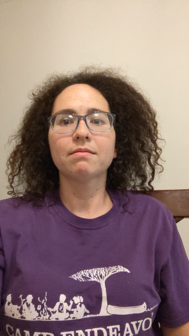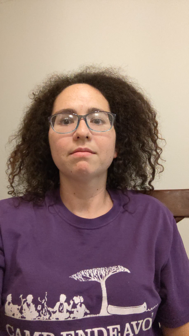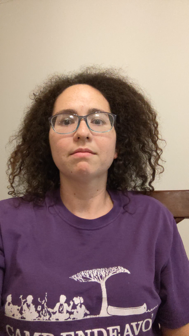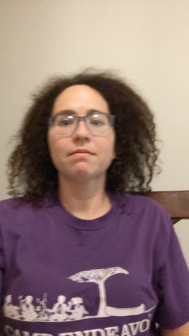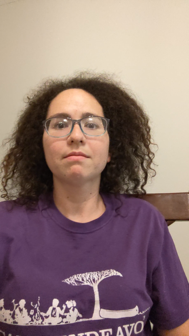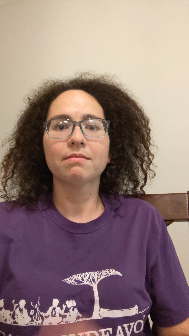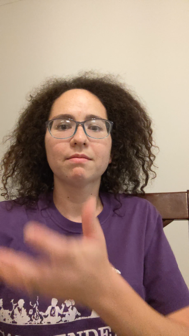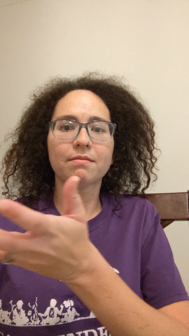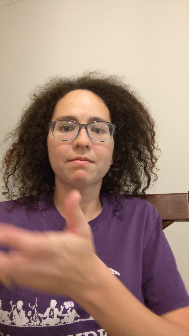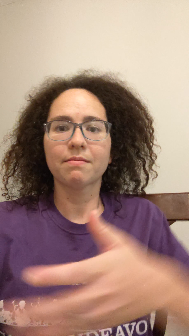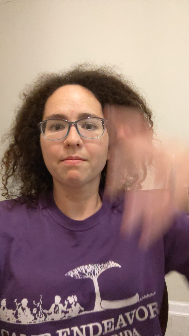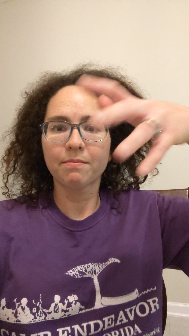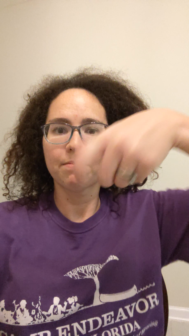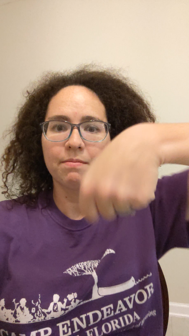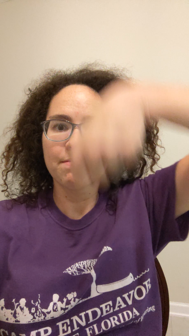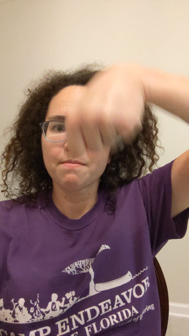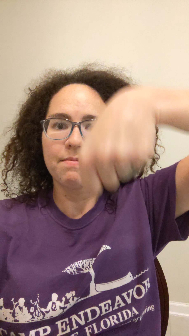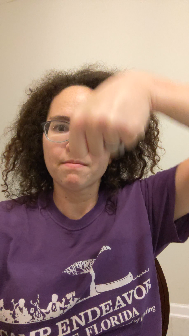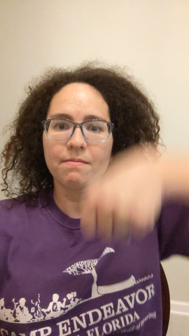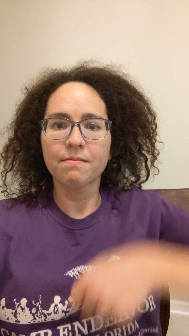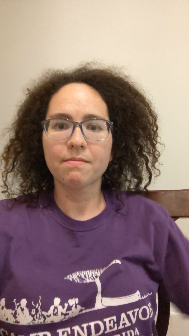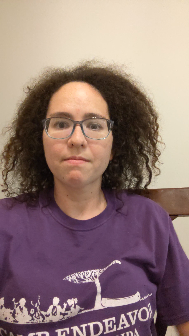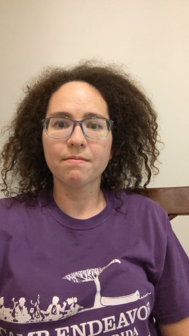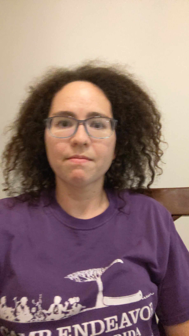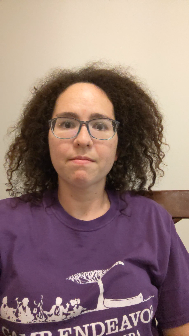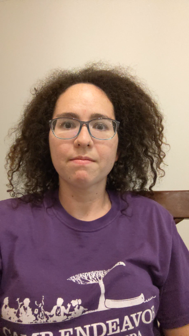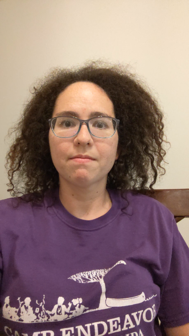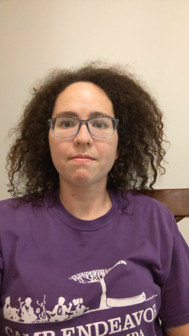bucket